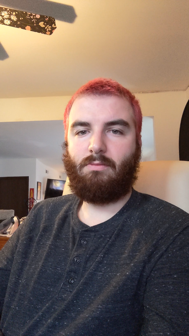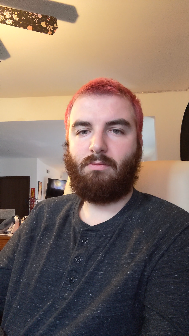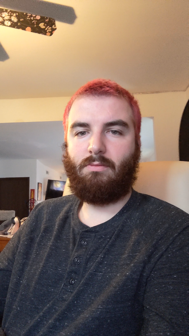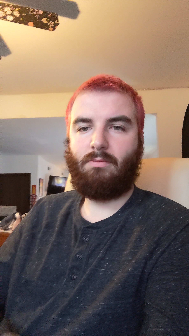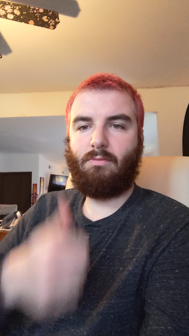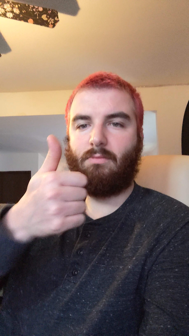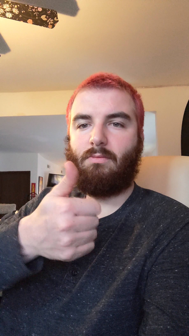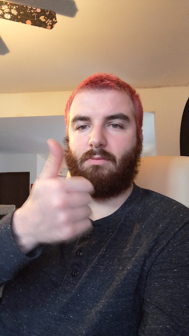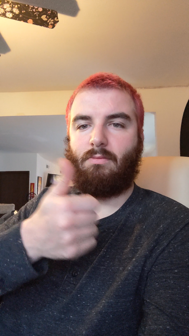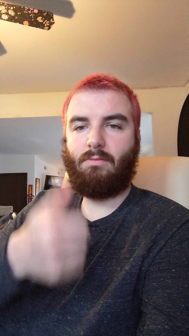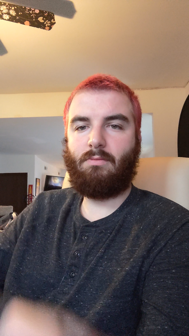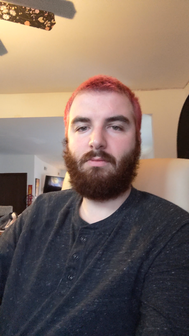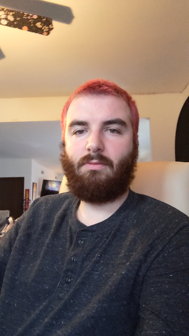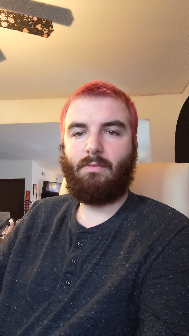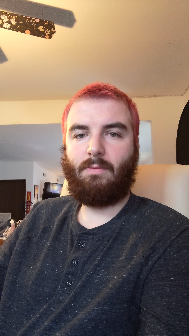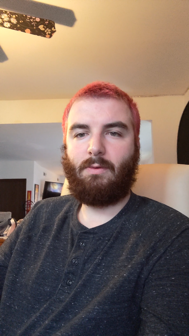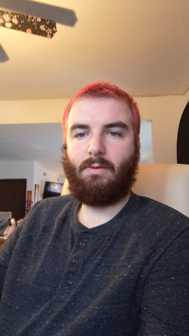help